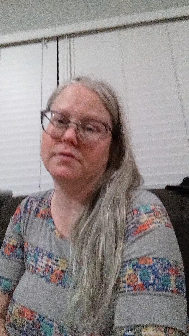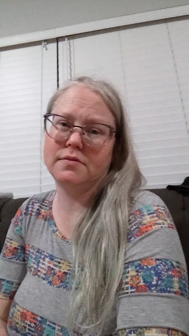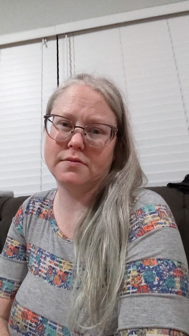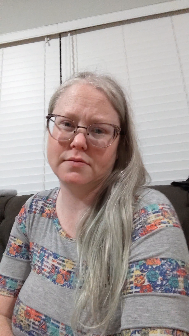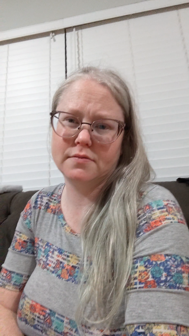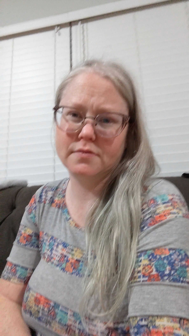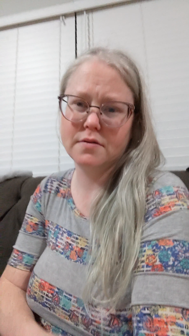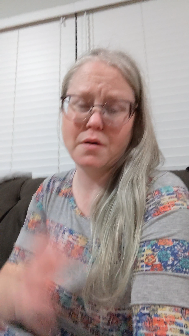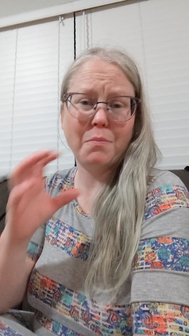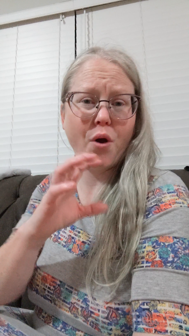ball